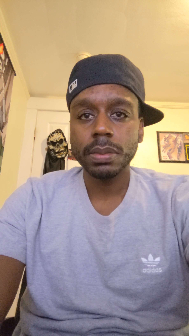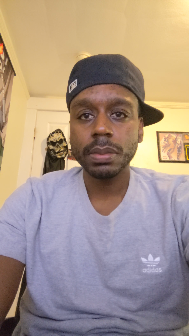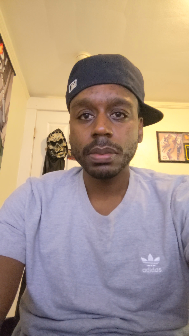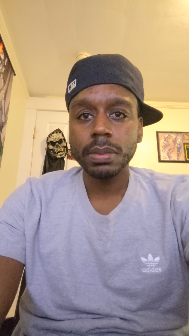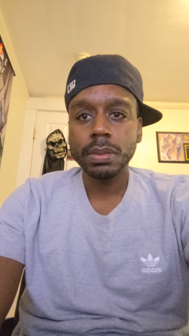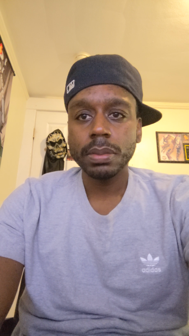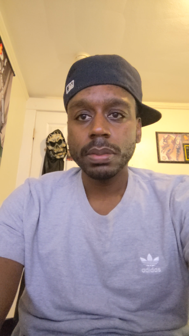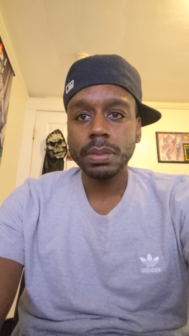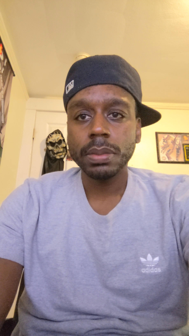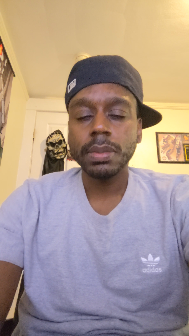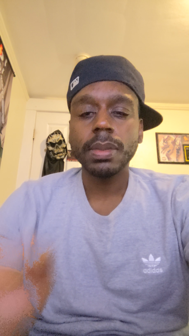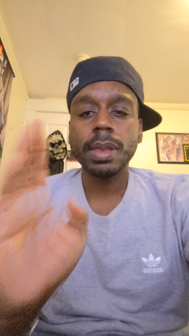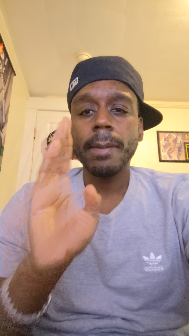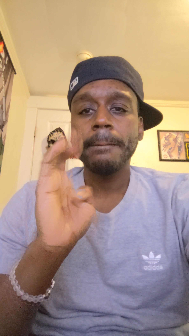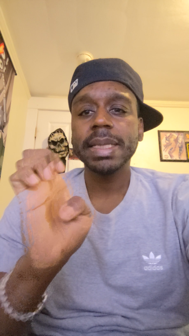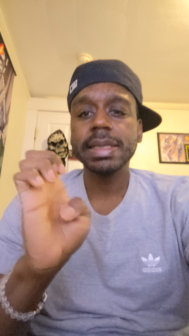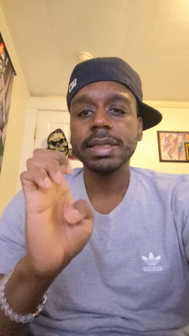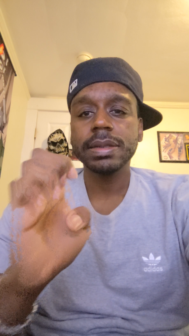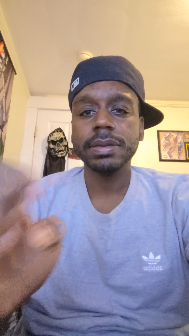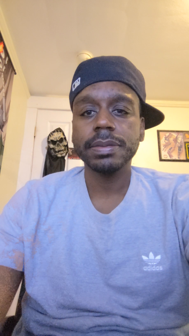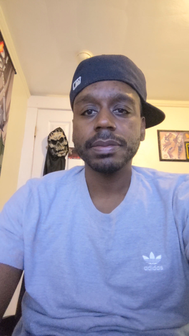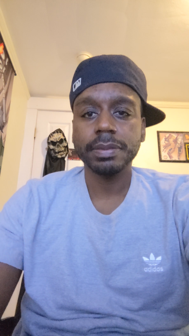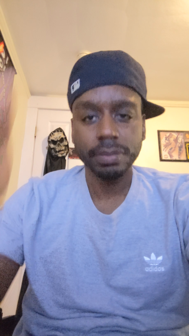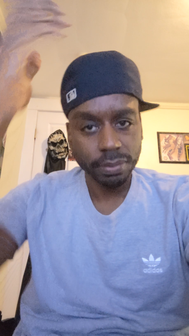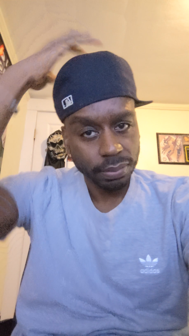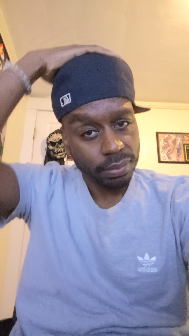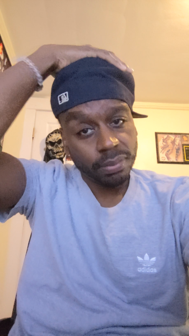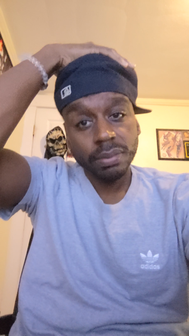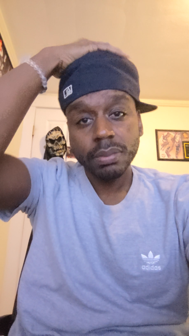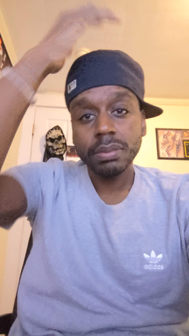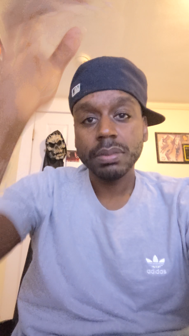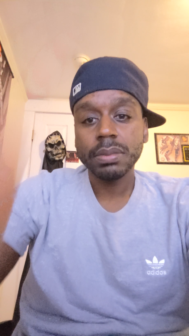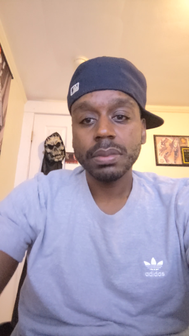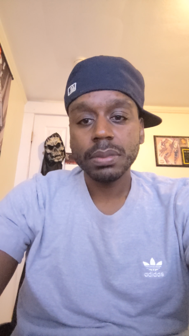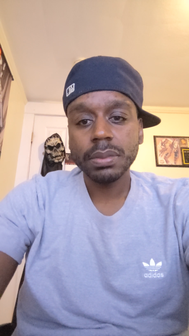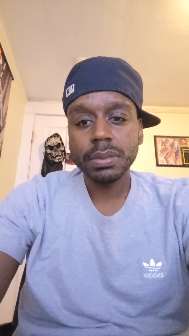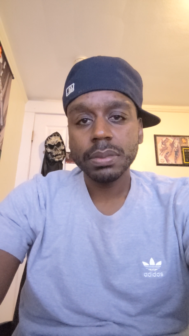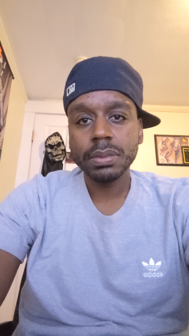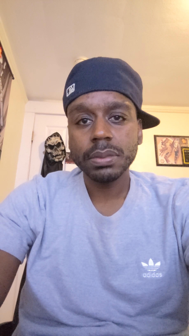be